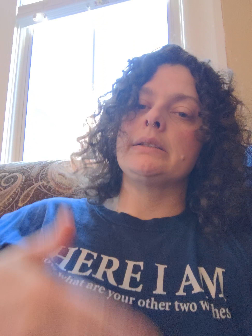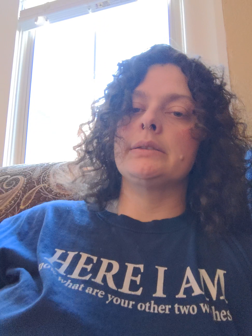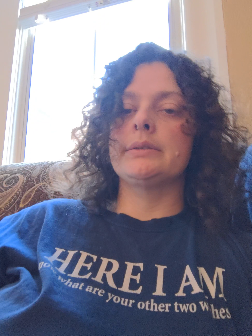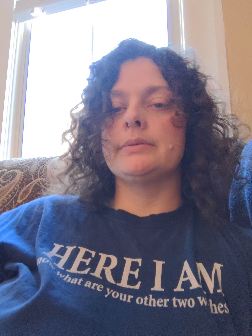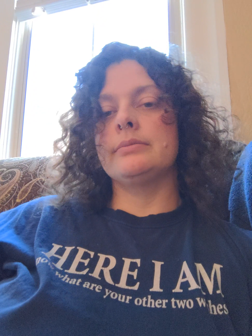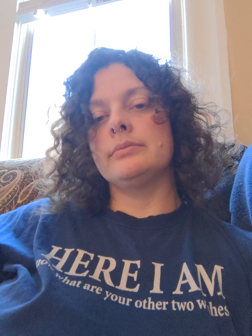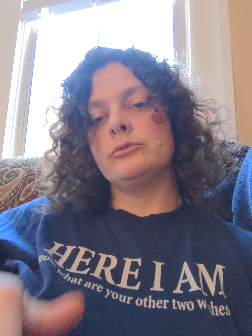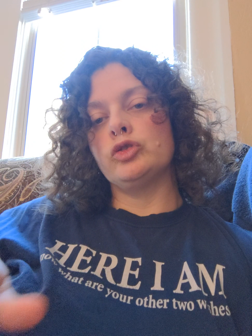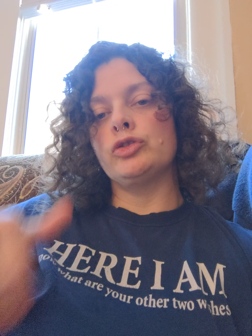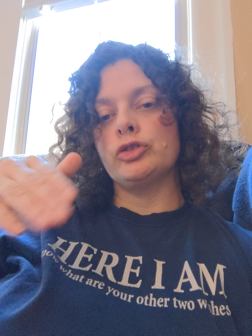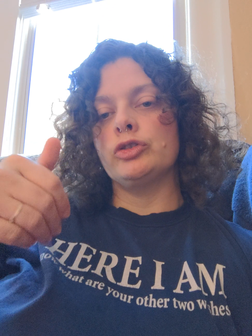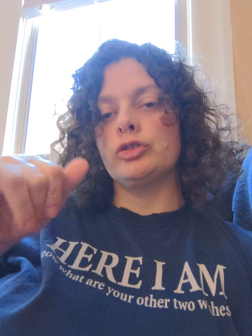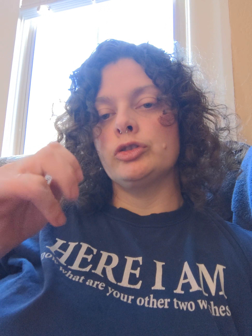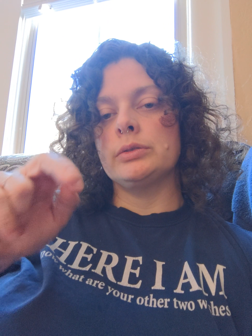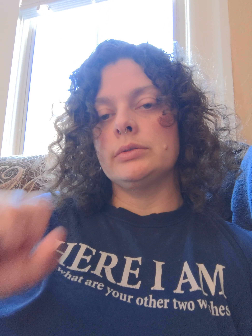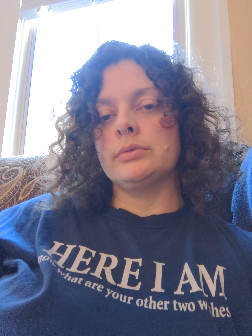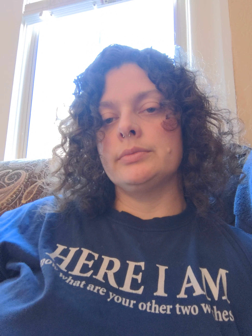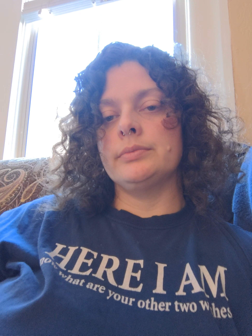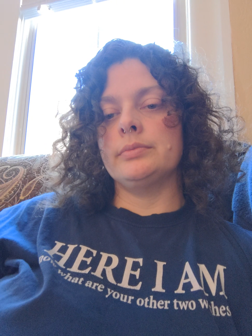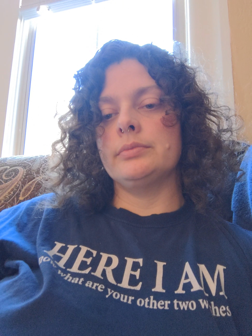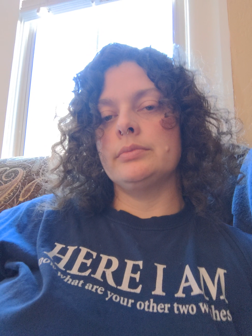jeans